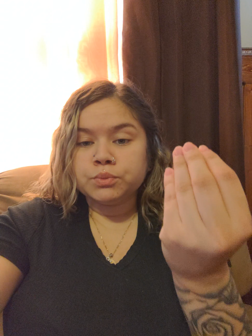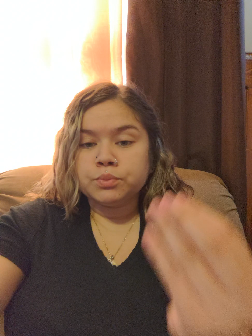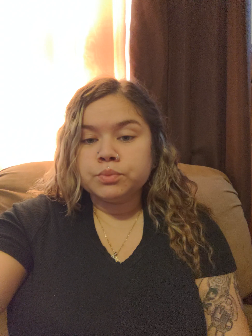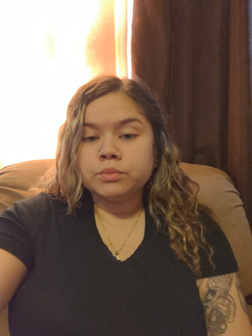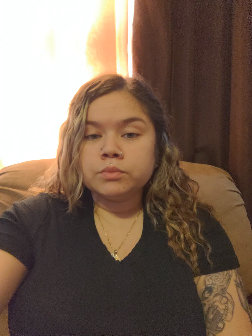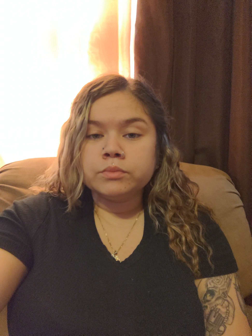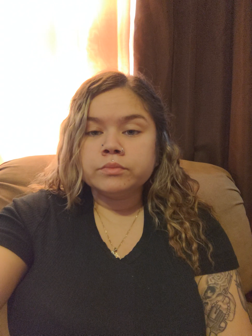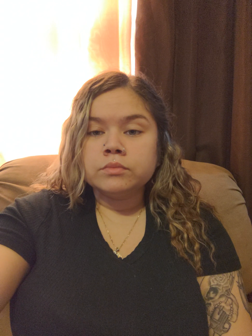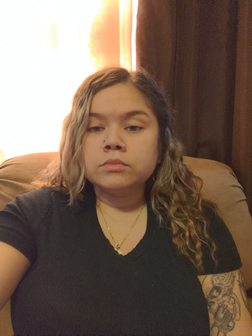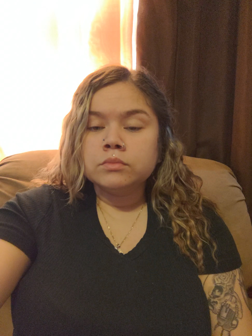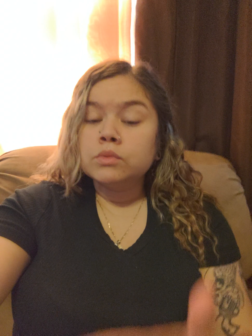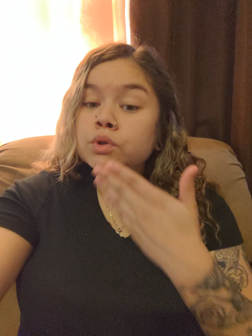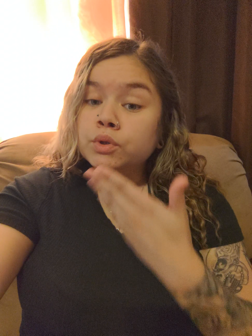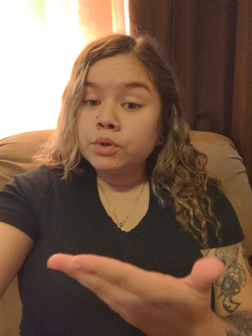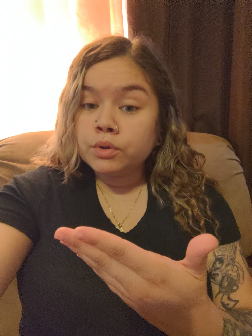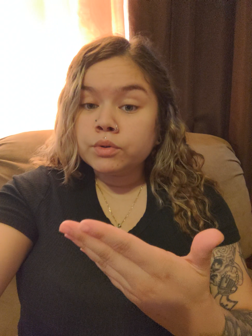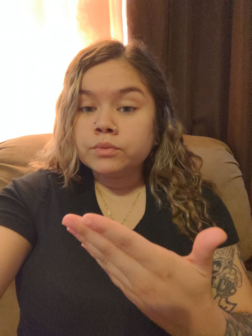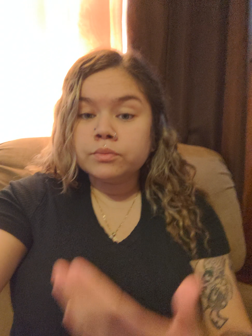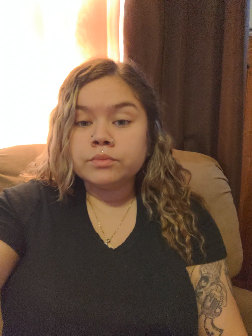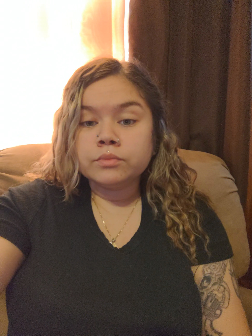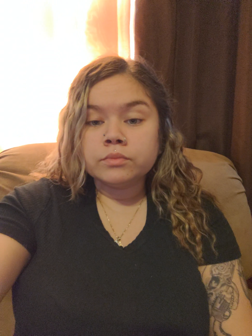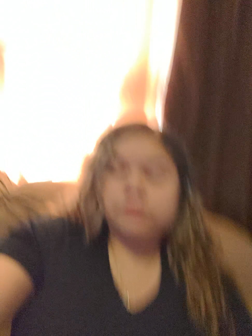good